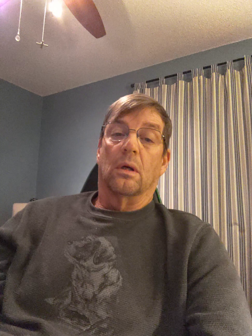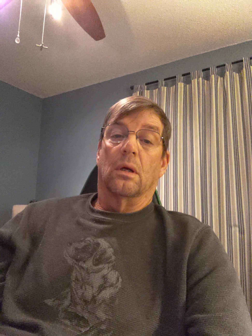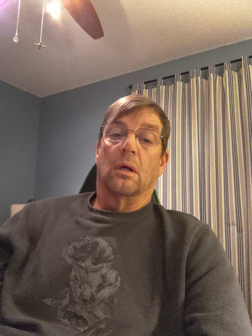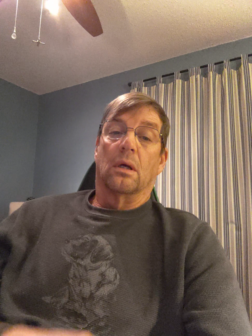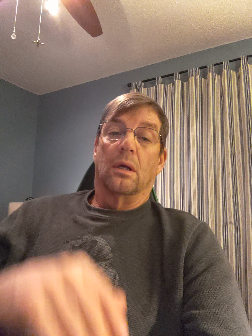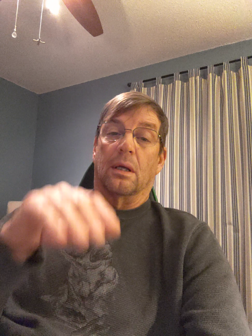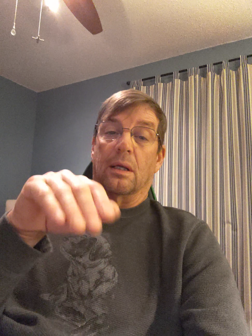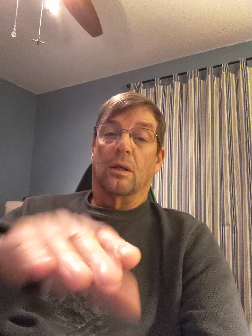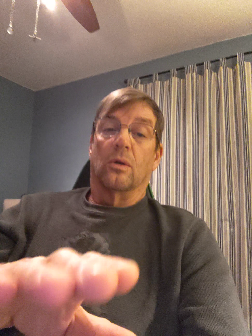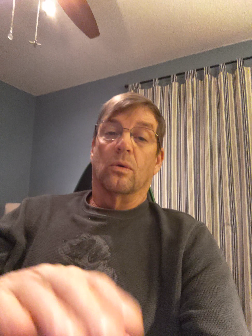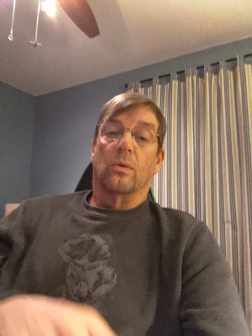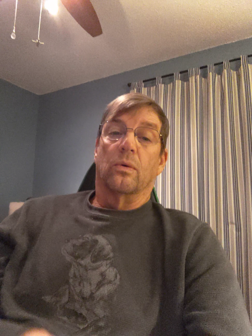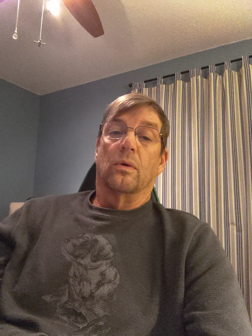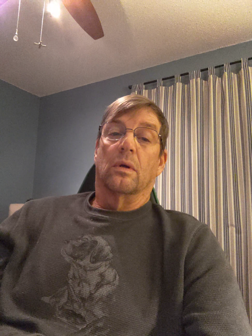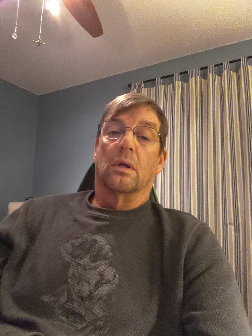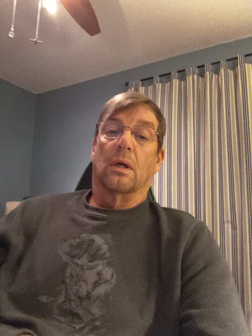into